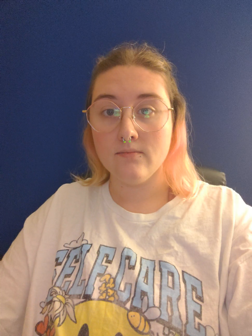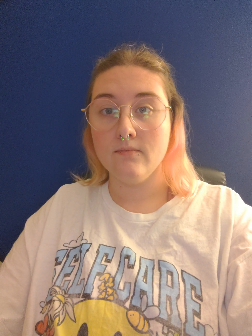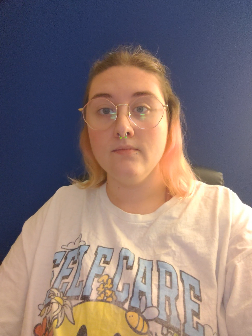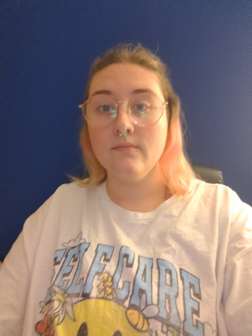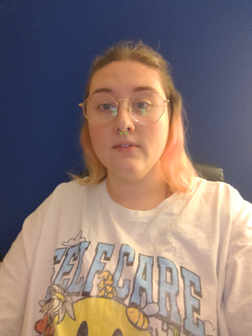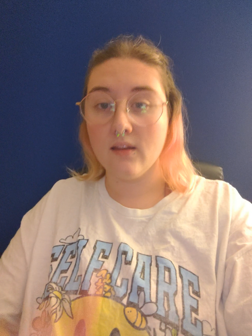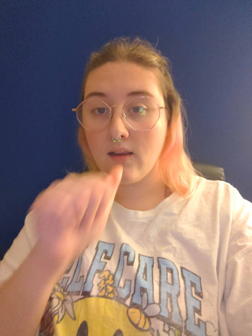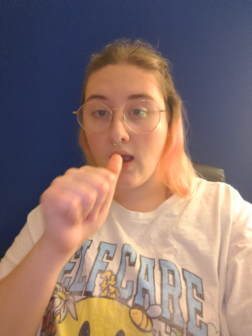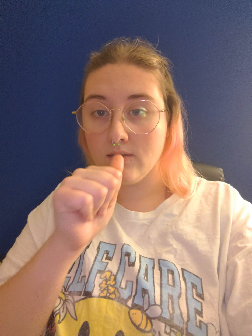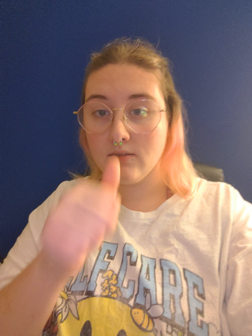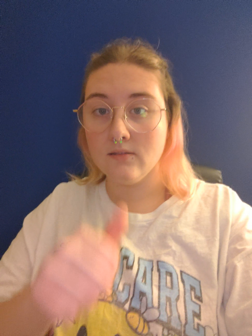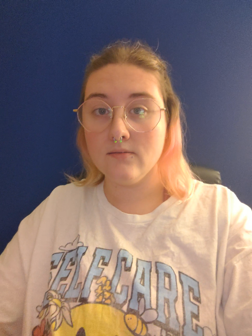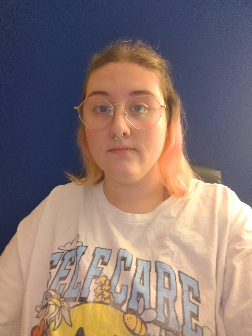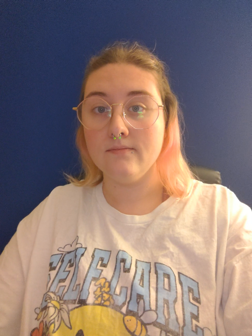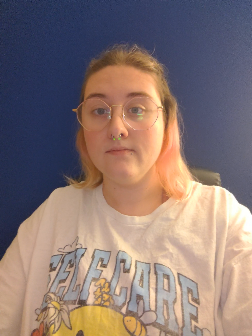nuts